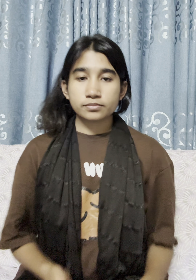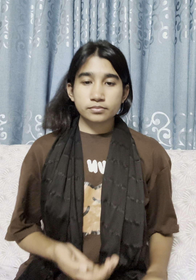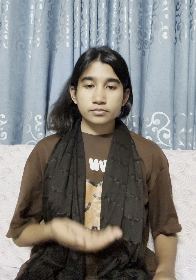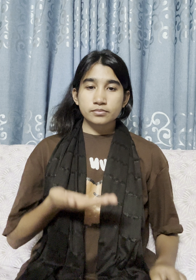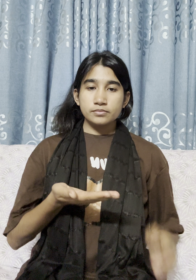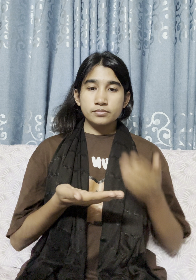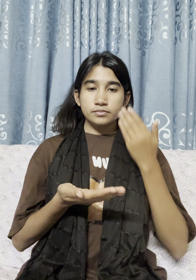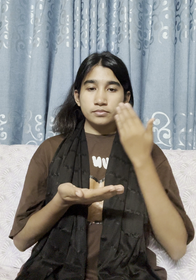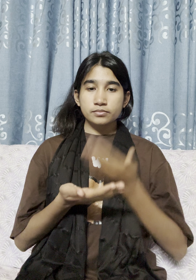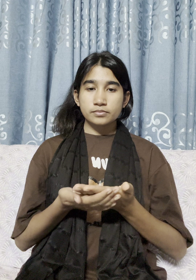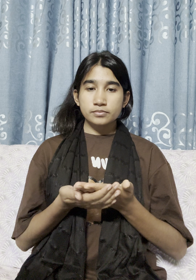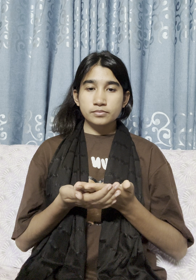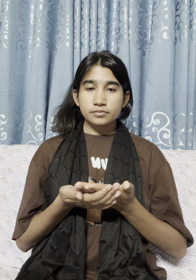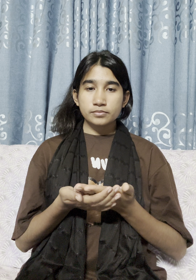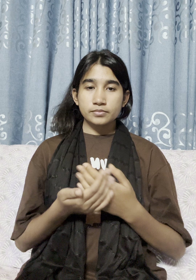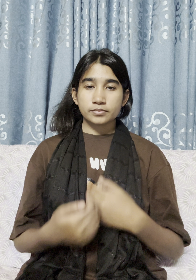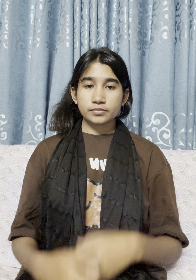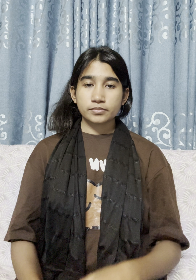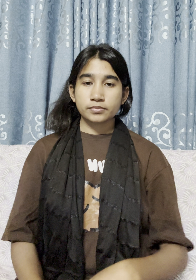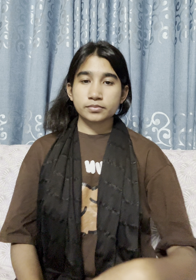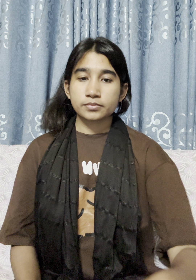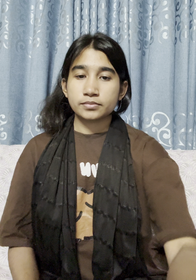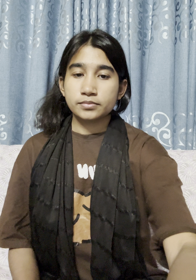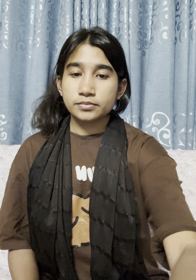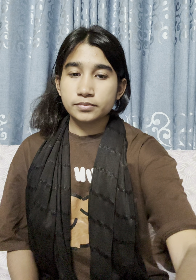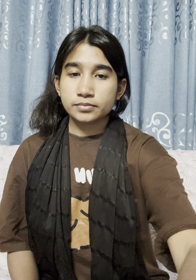বিশ্বাস